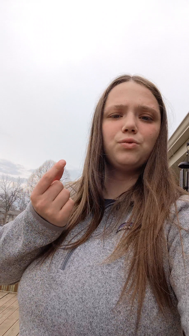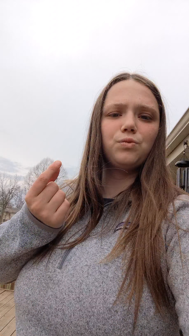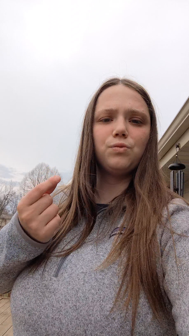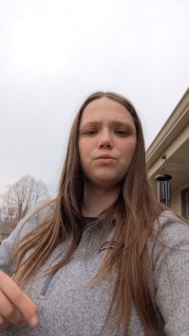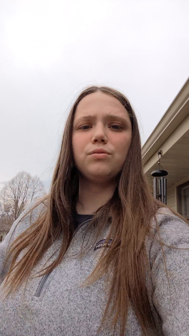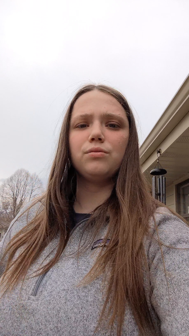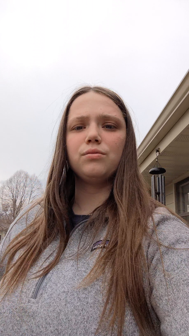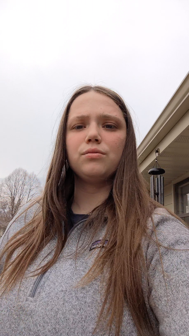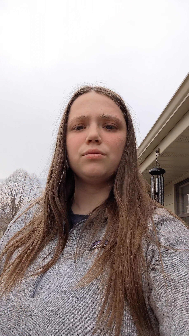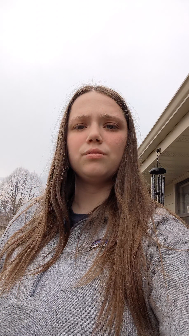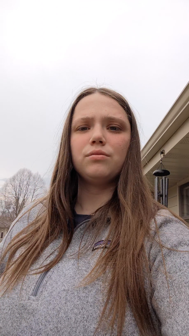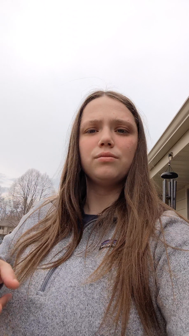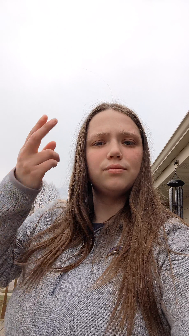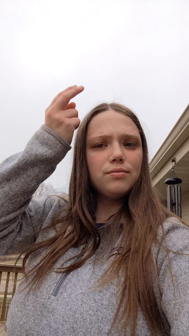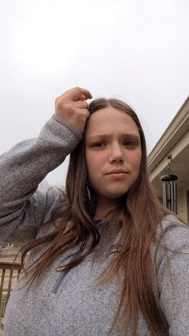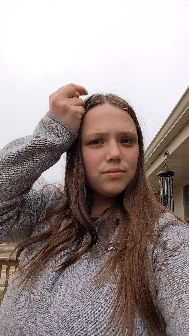bunny